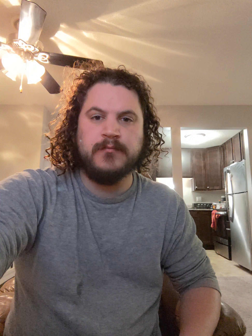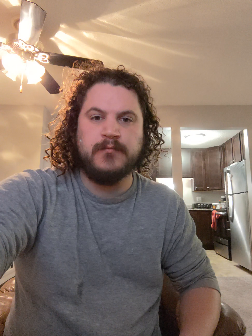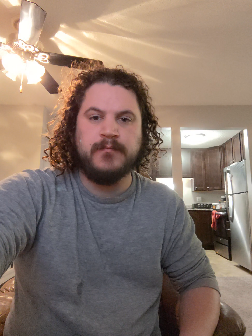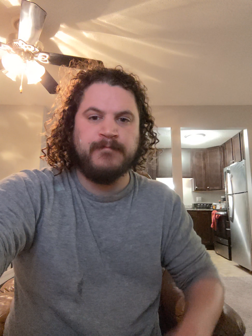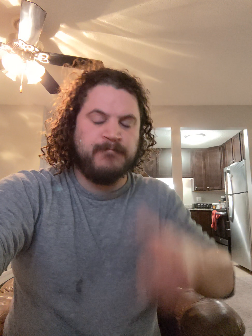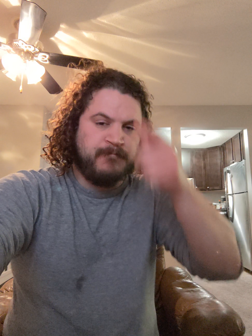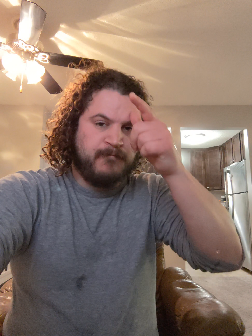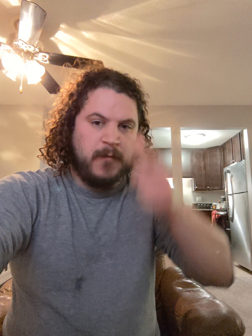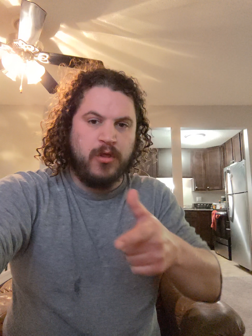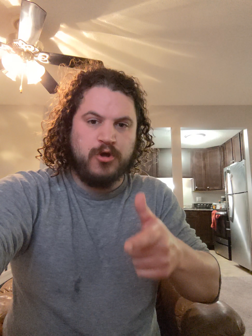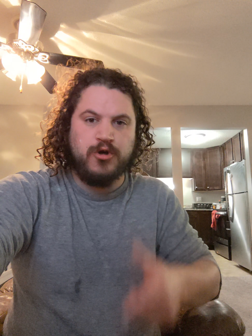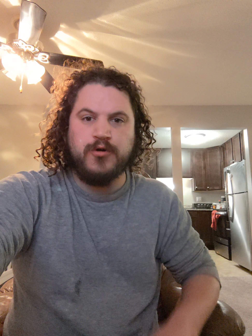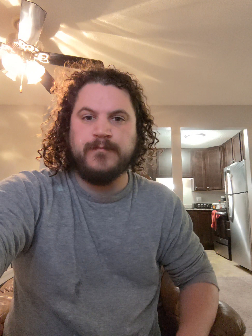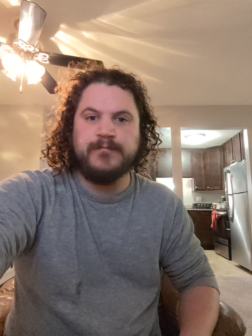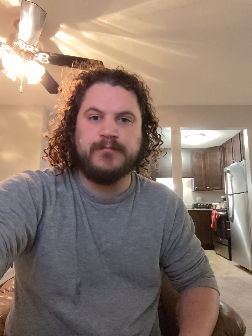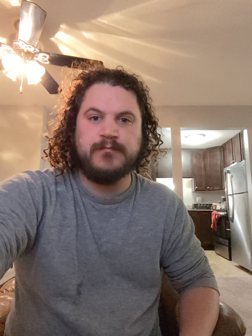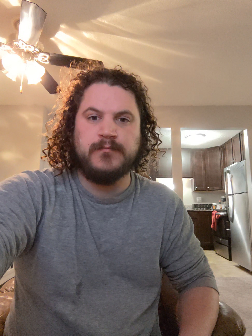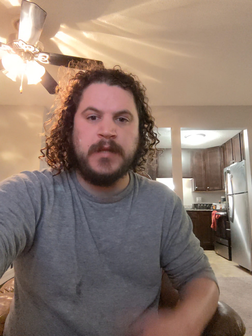brother